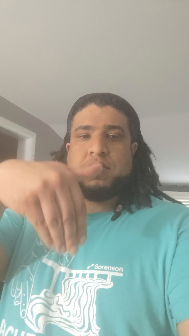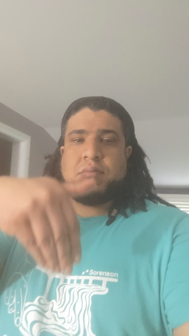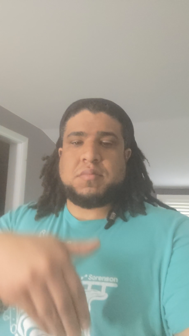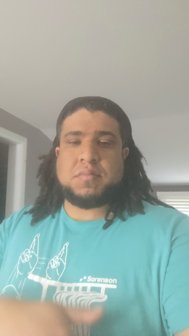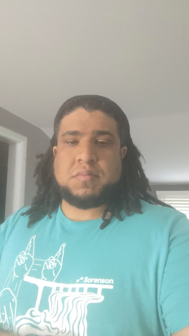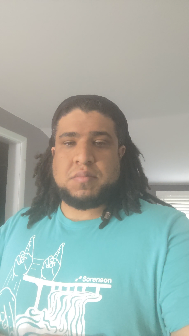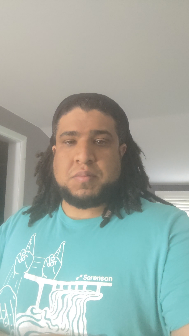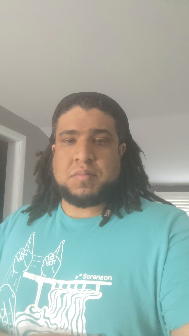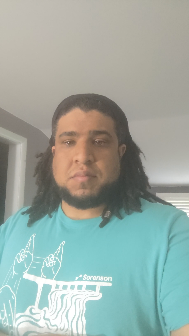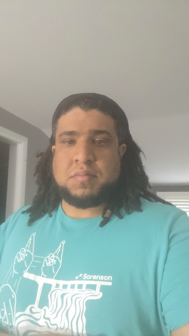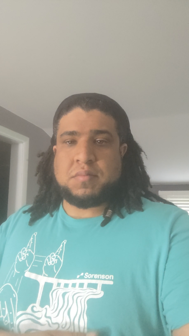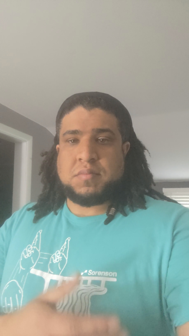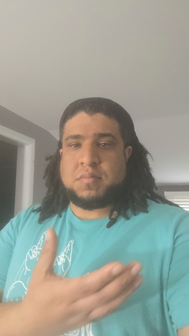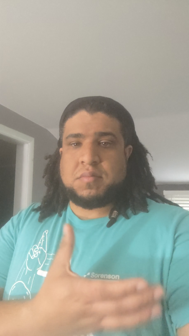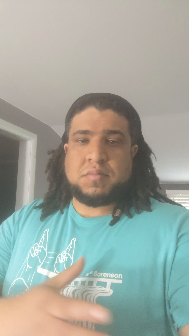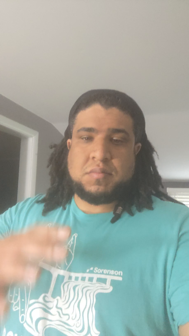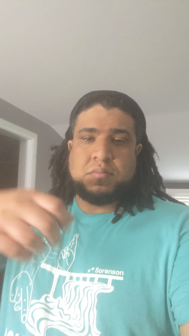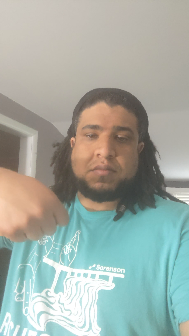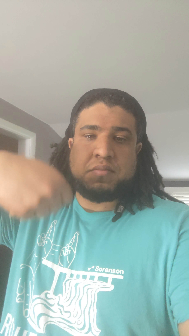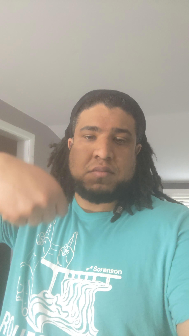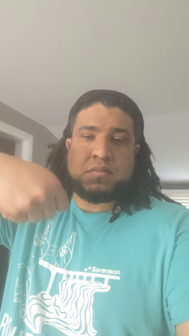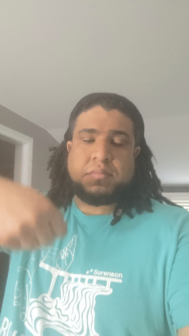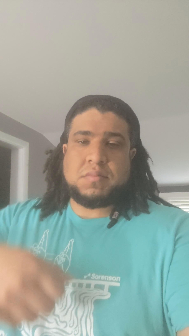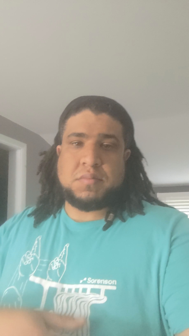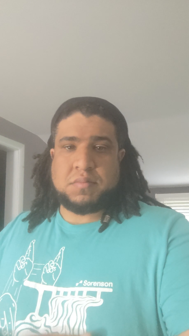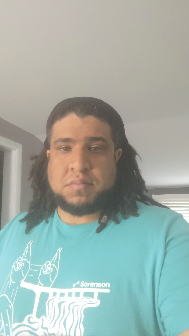basket